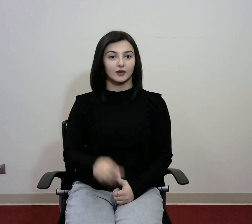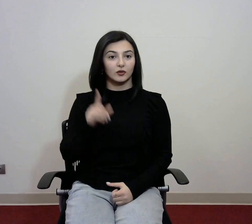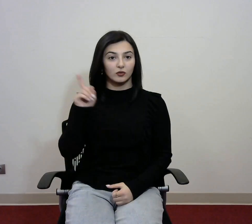O